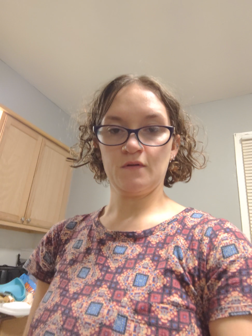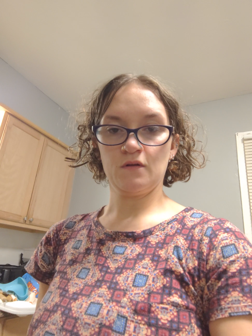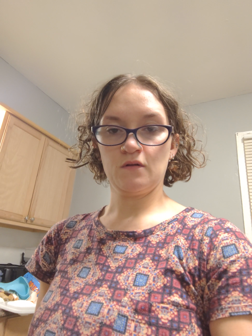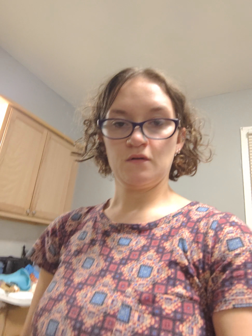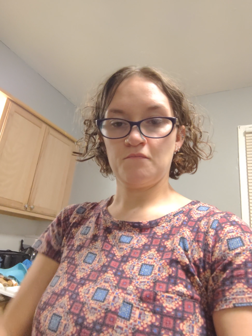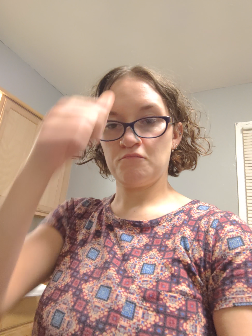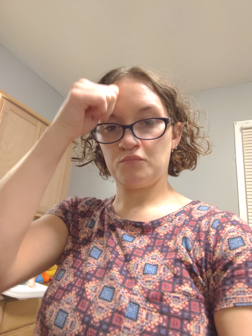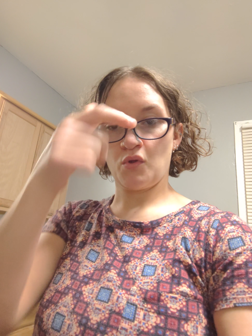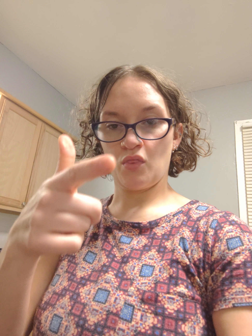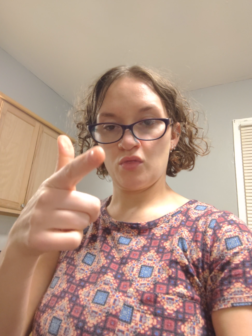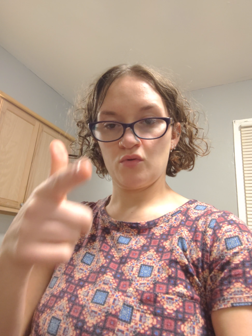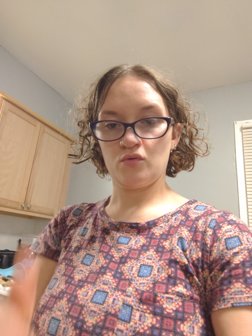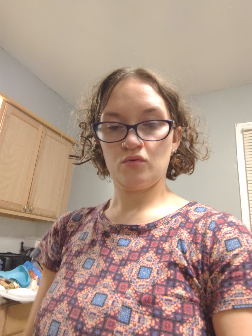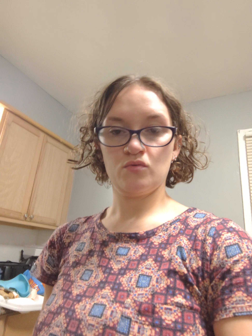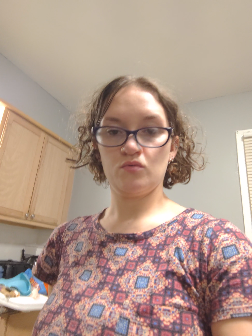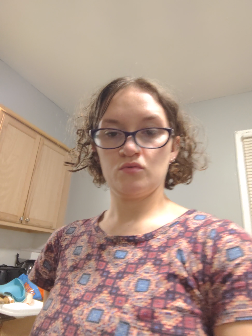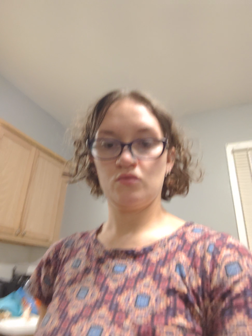brother